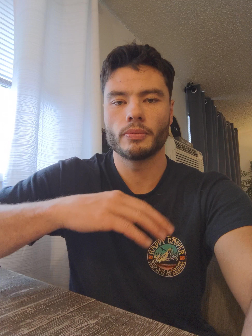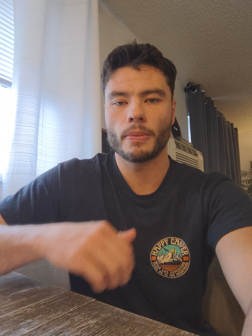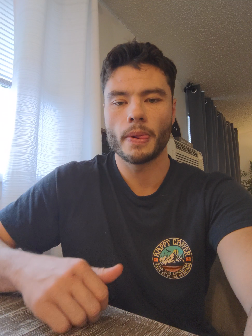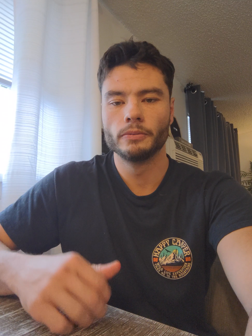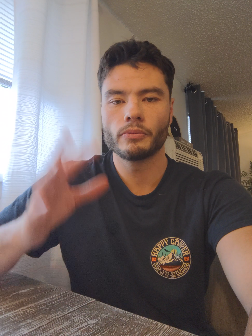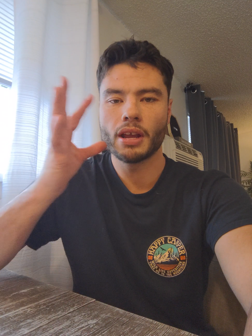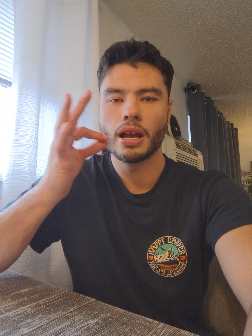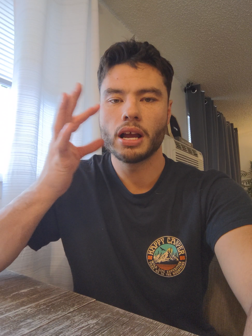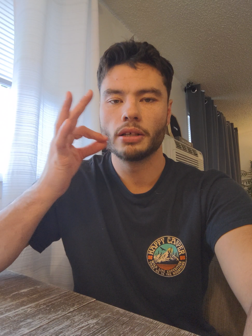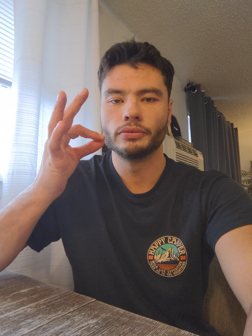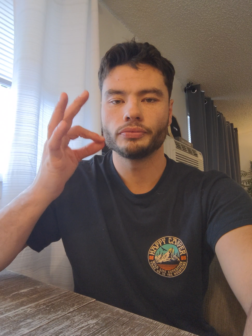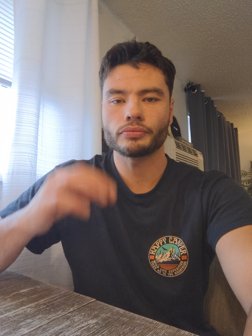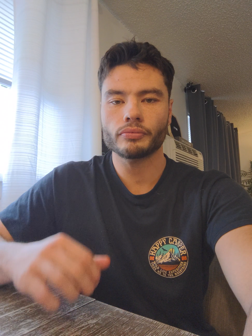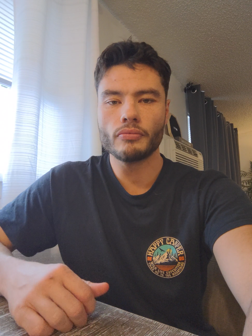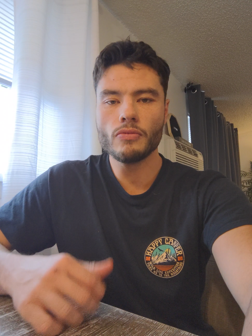cat